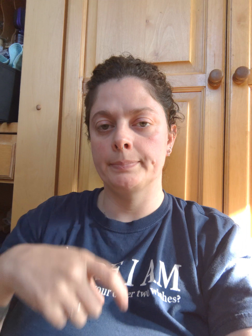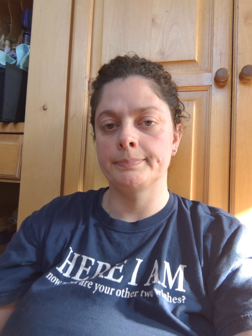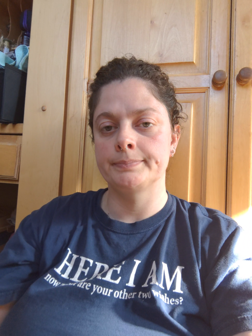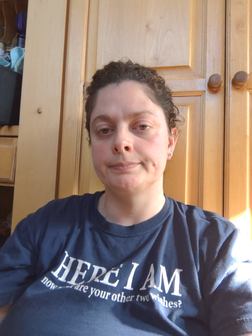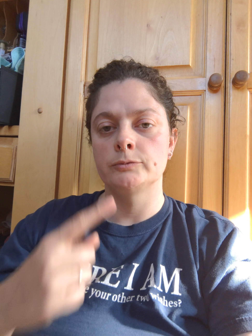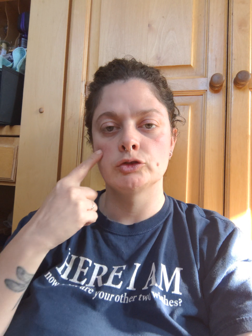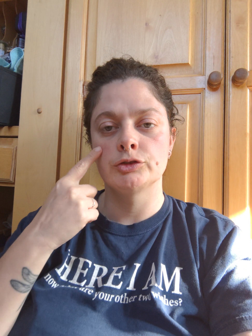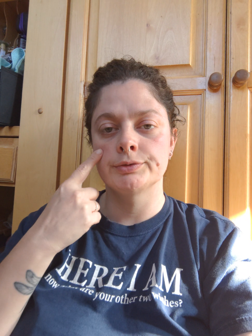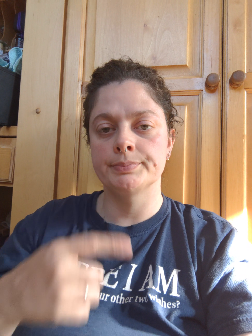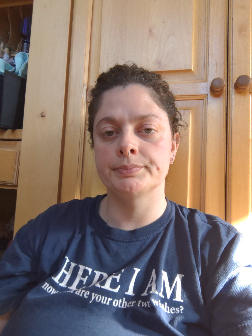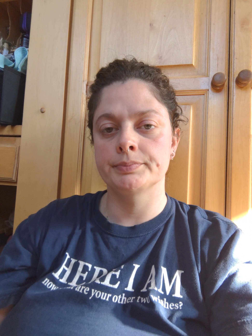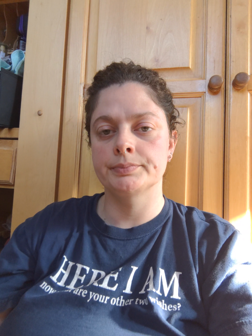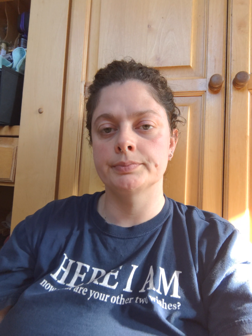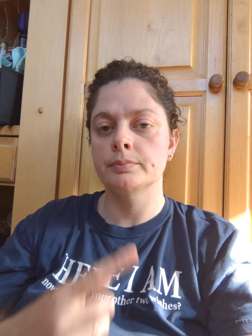cheek